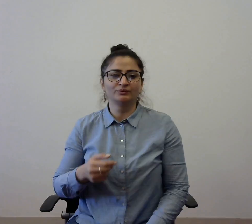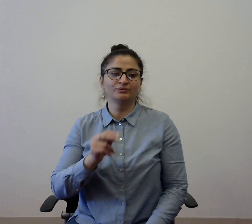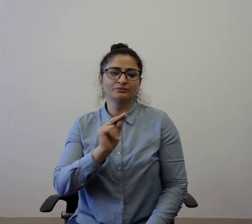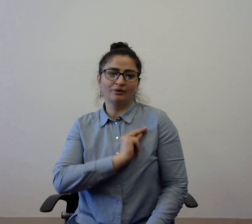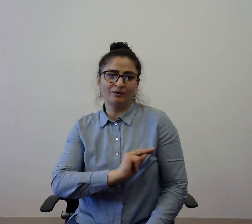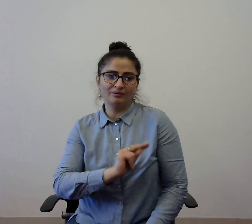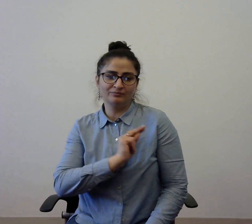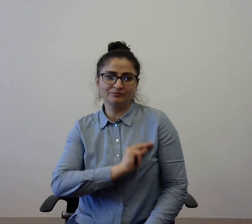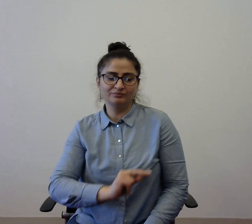işsiz